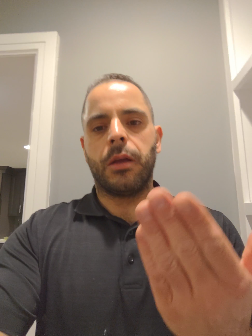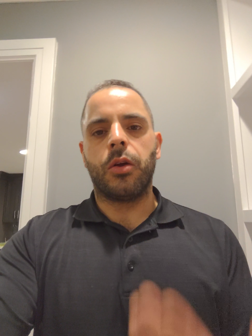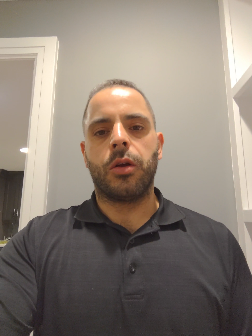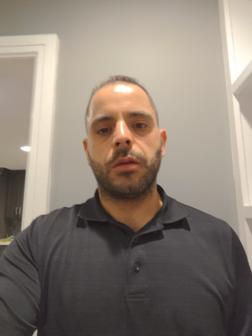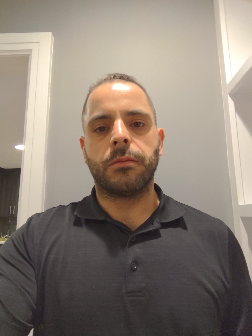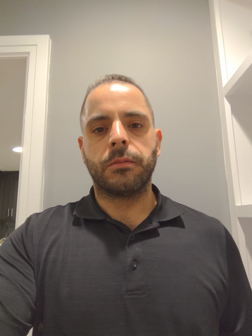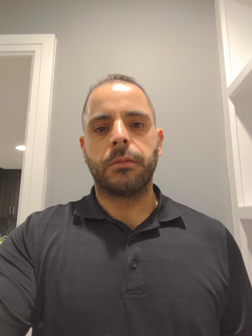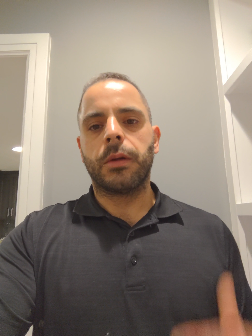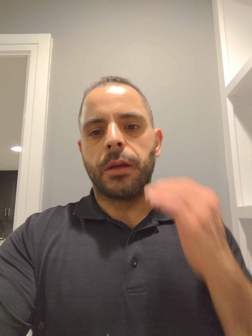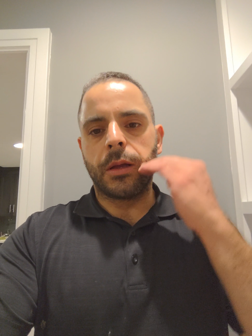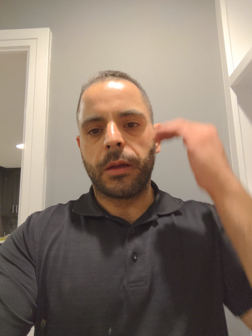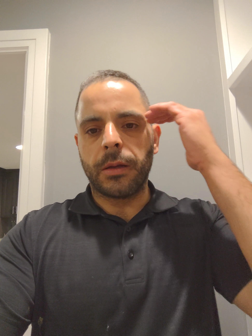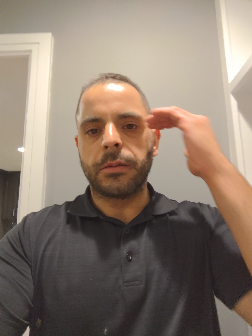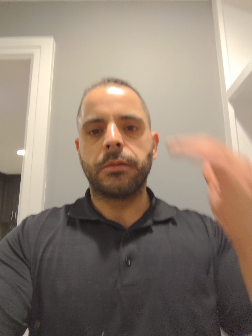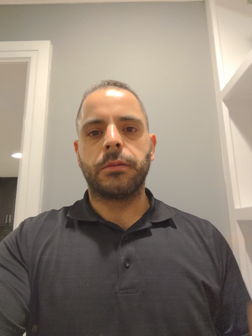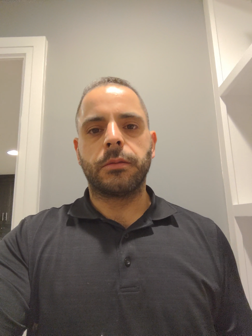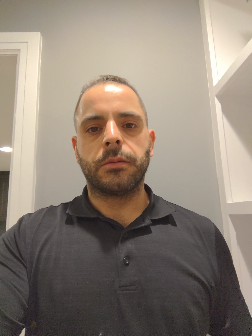head